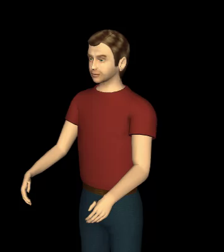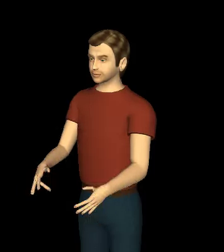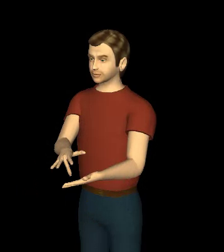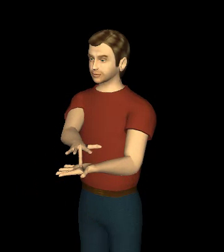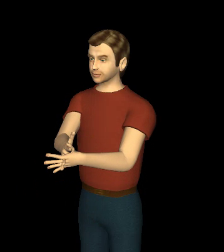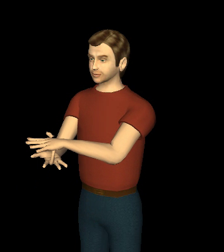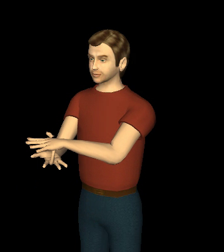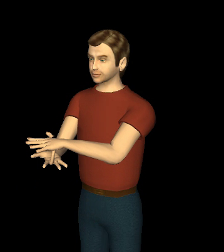كل شيء